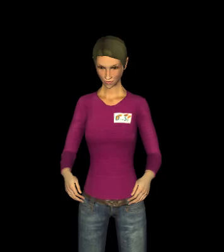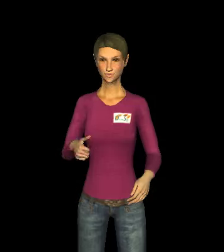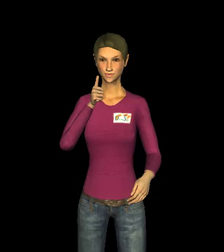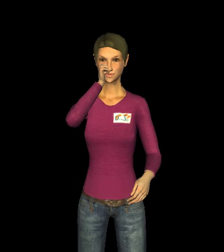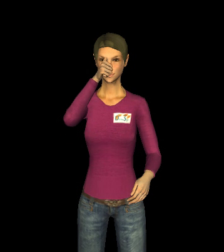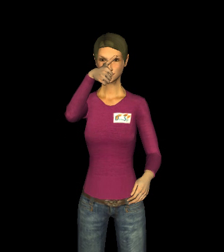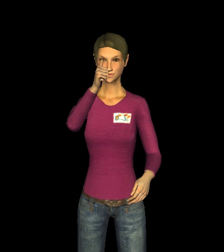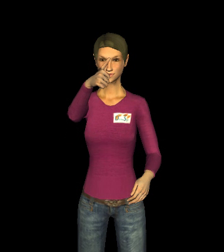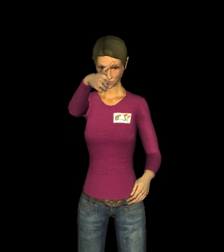بعد غد